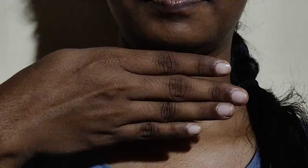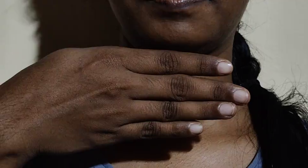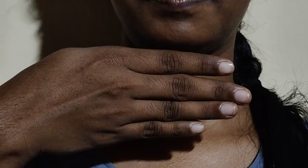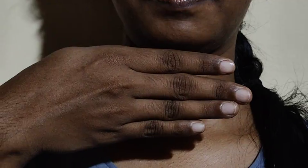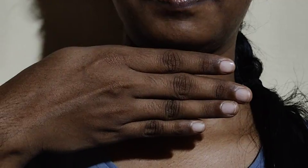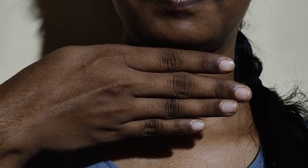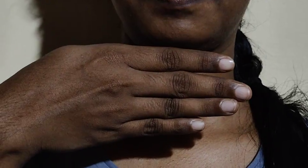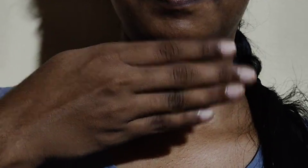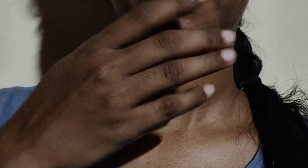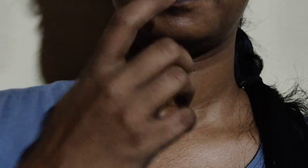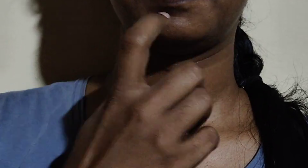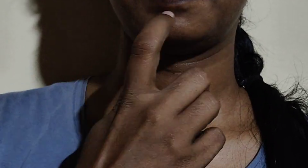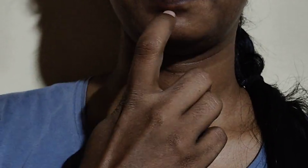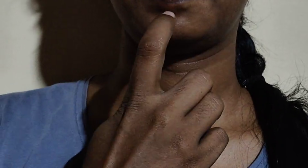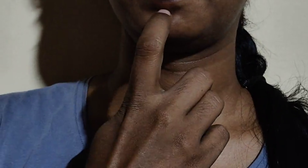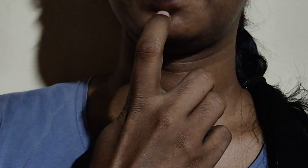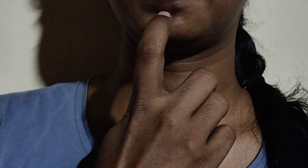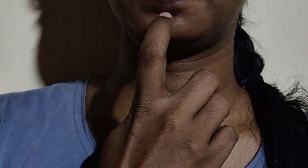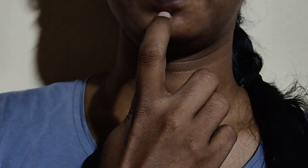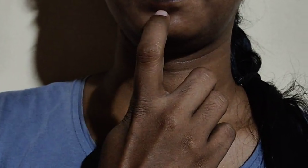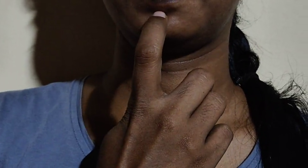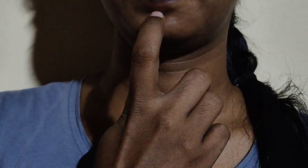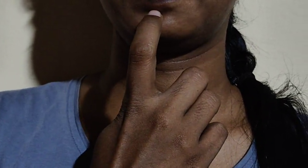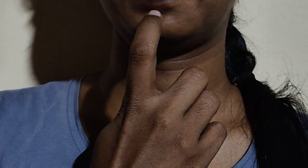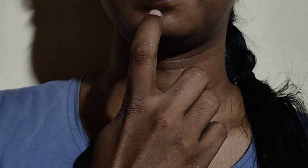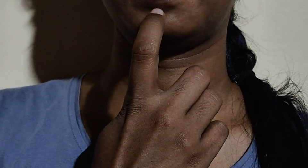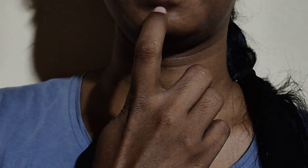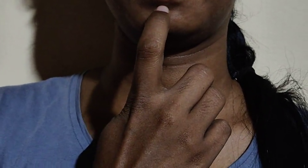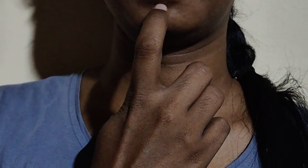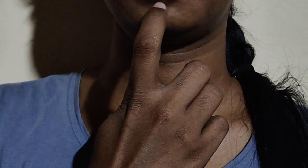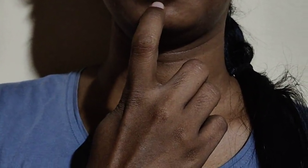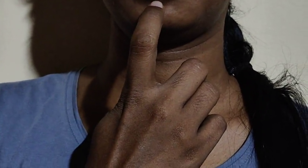അം